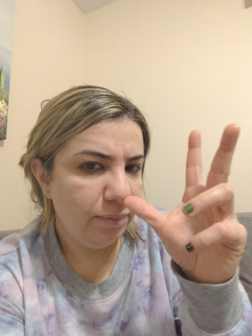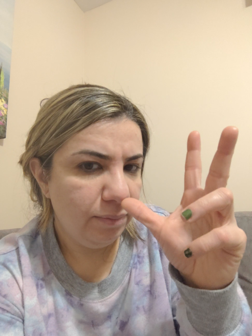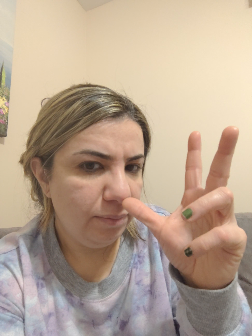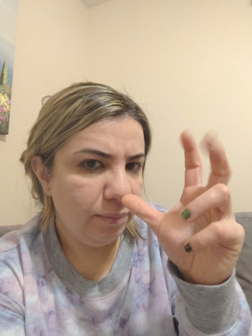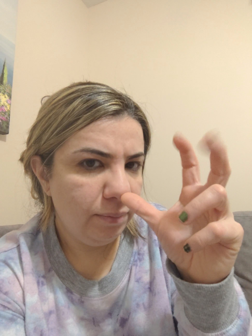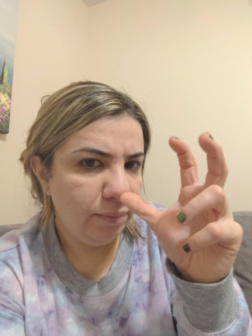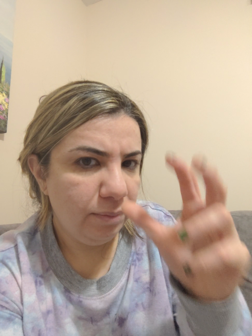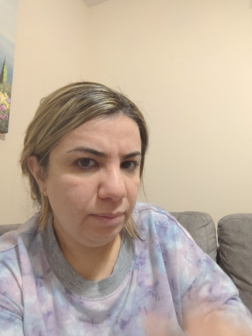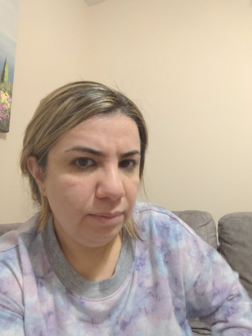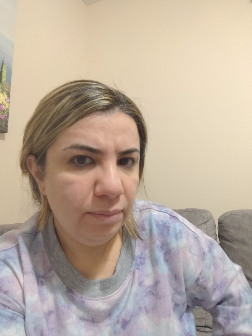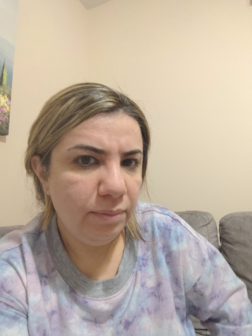bug